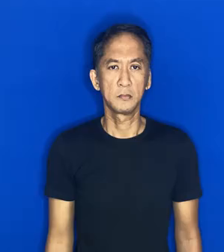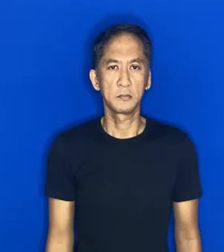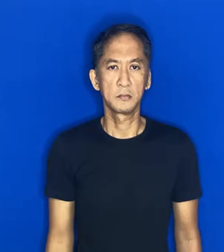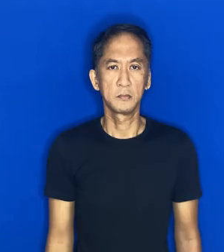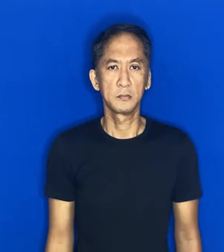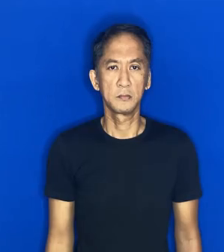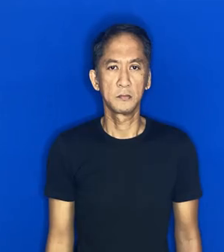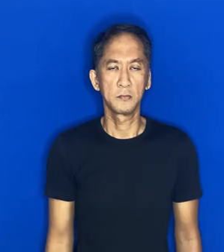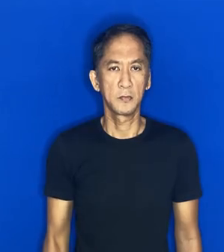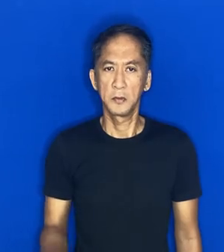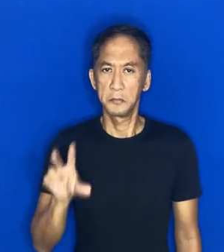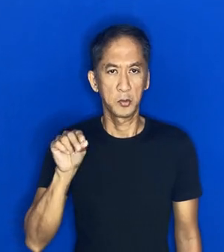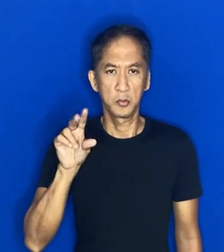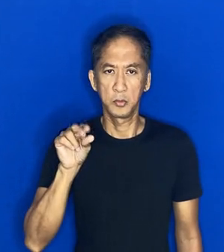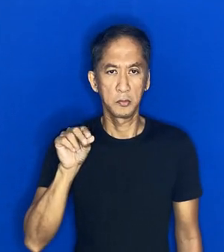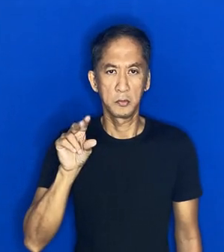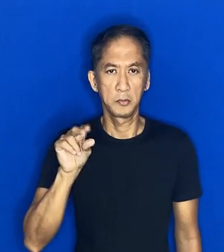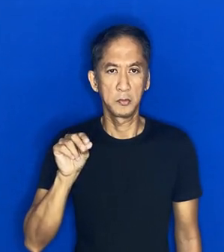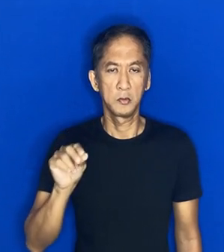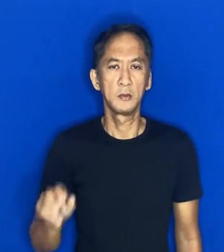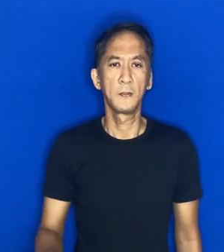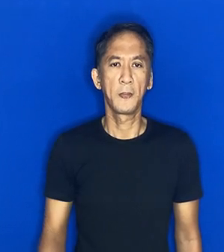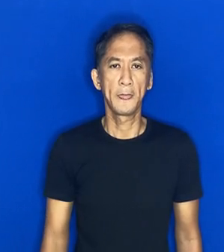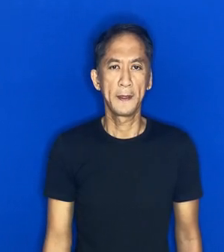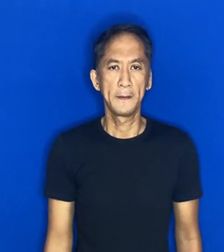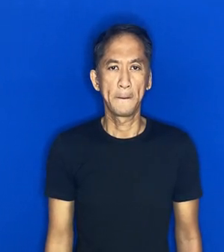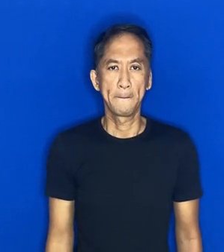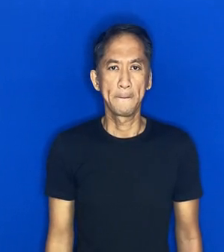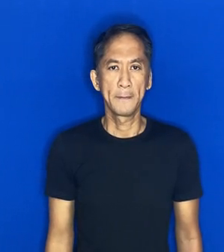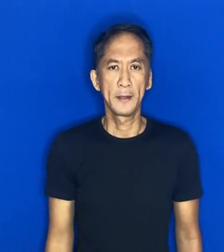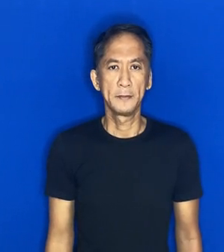no